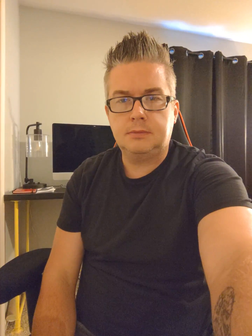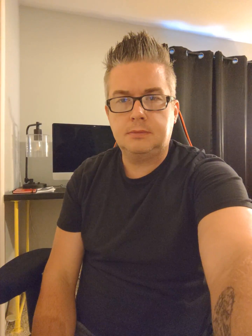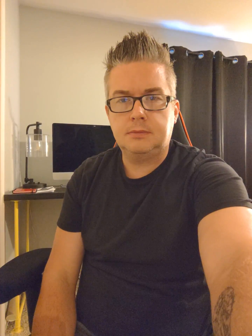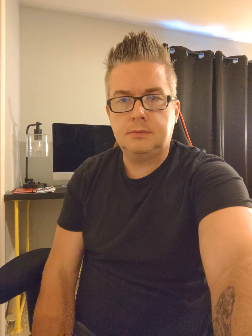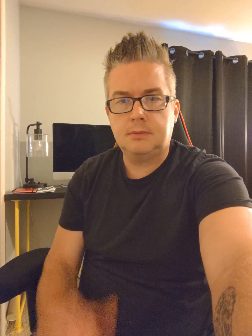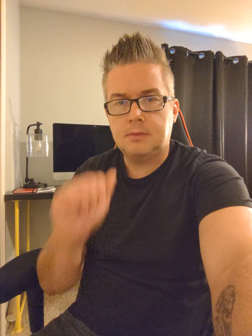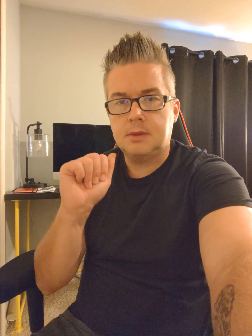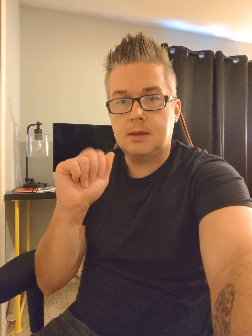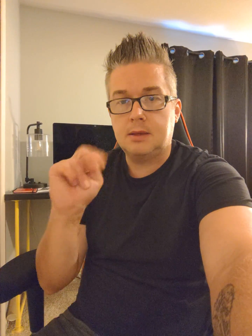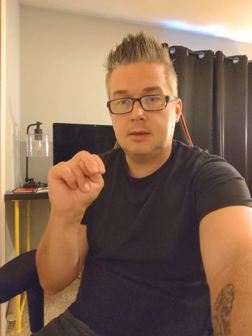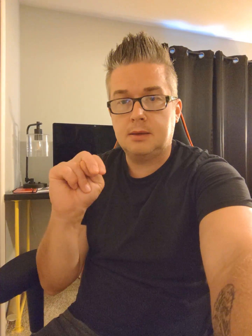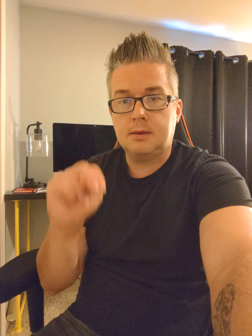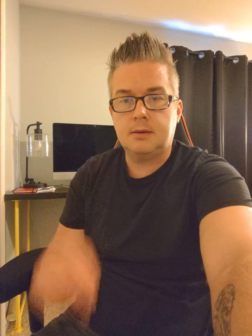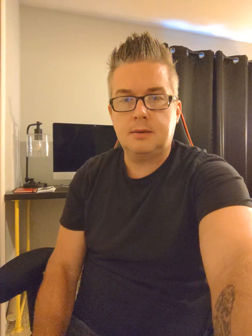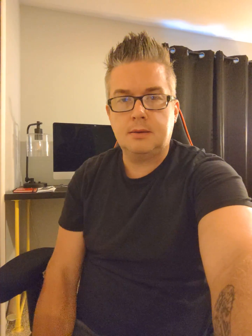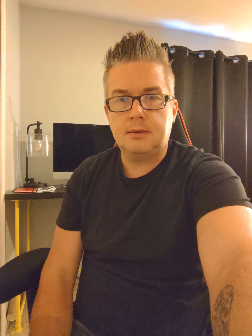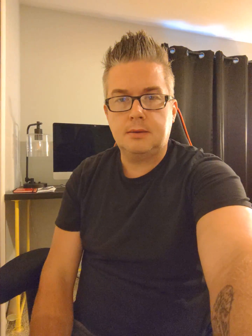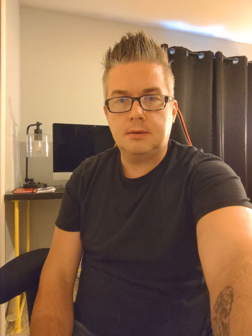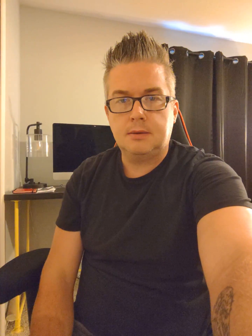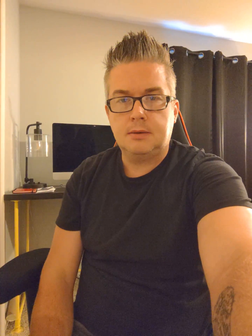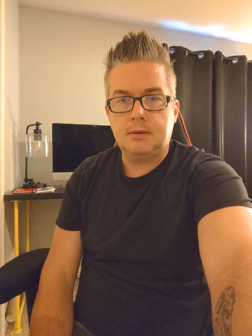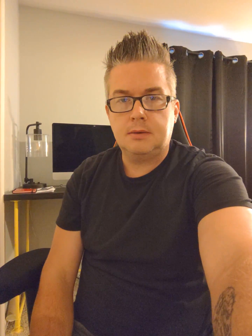an